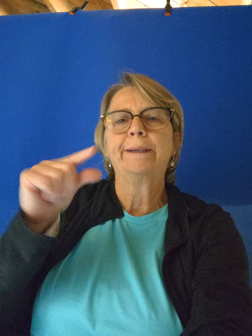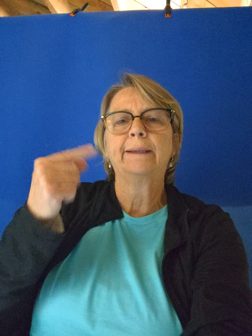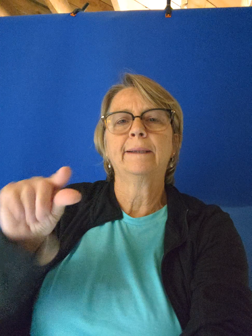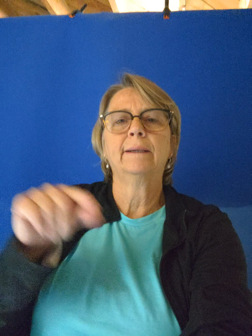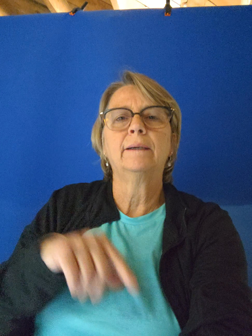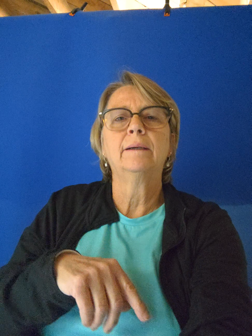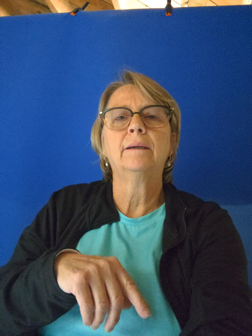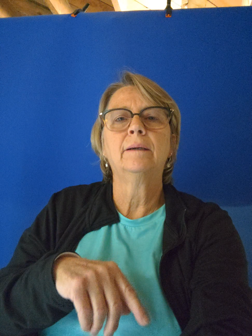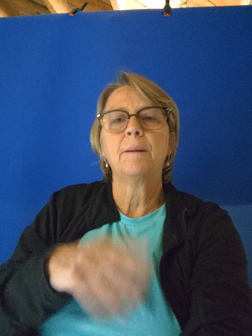green